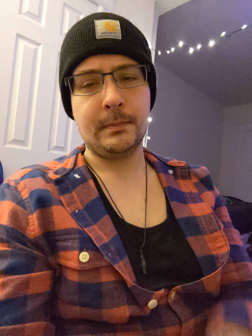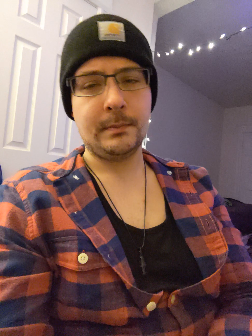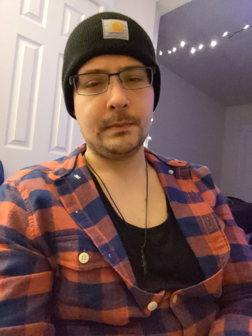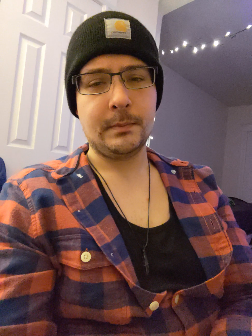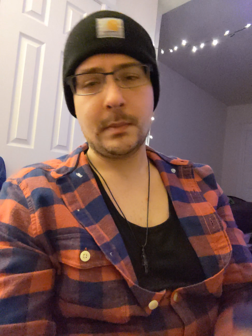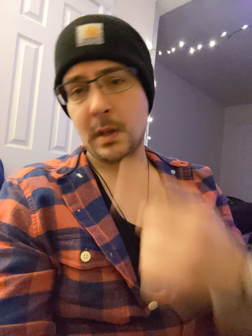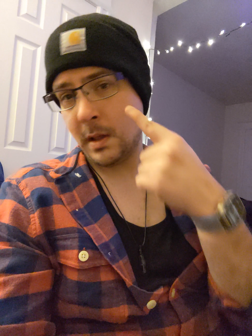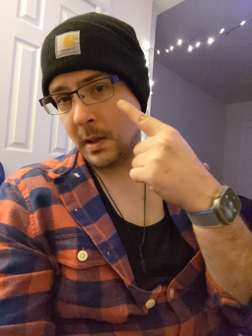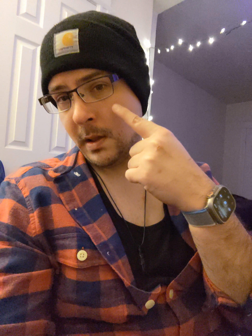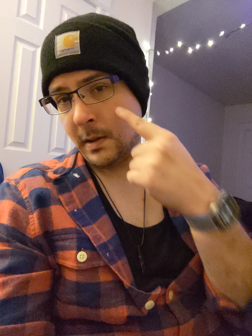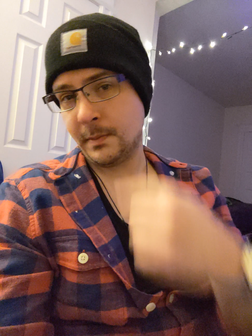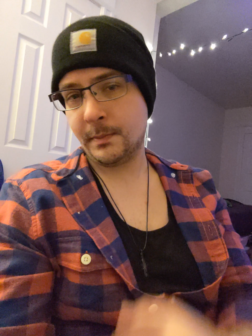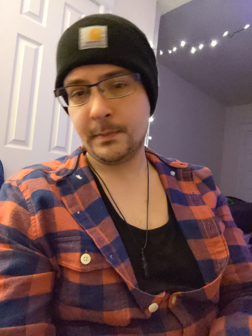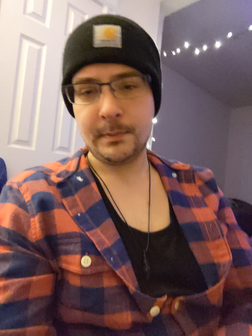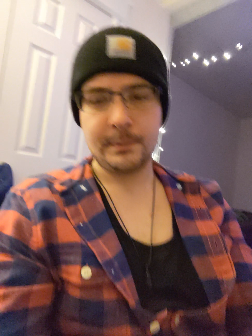eye